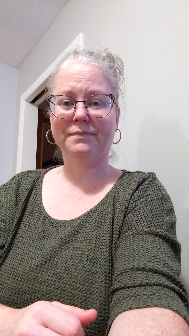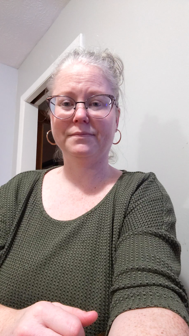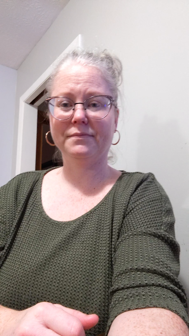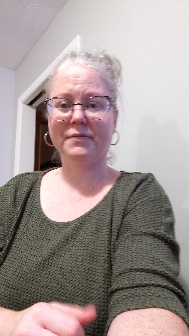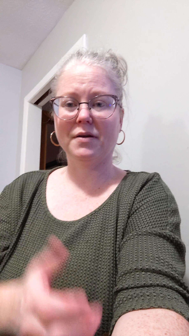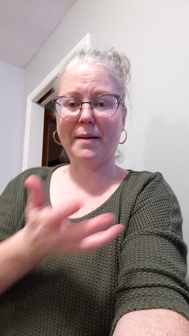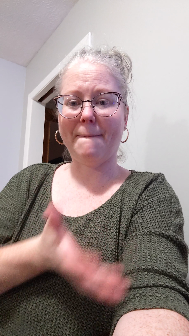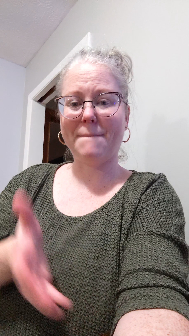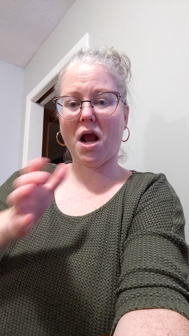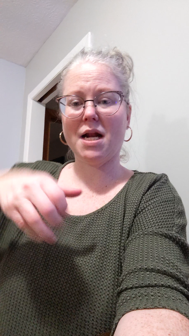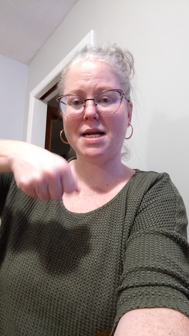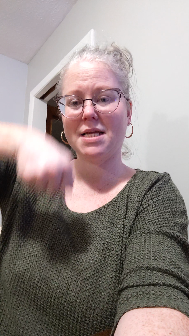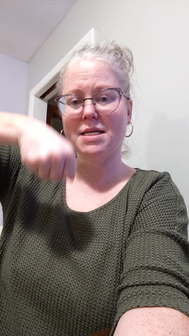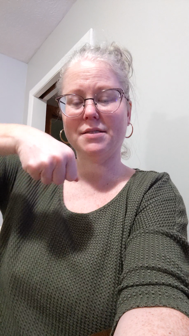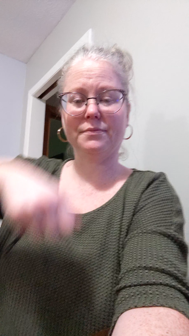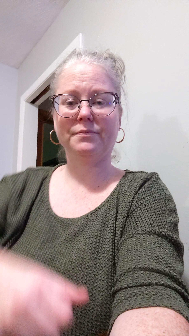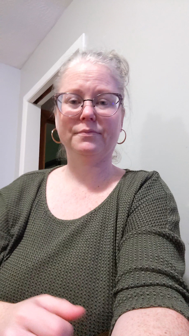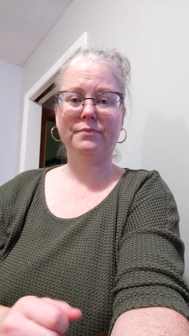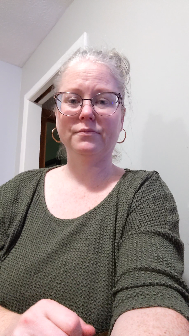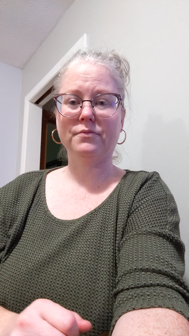bucket